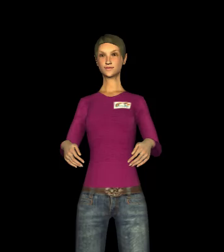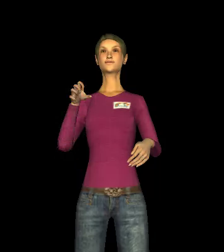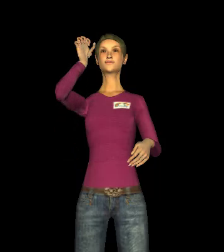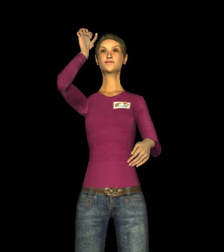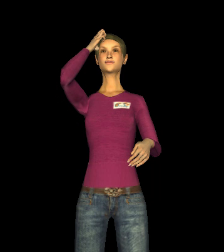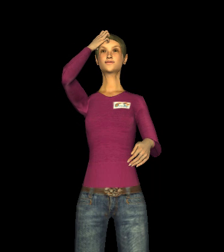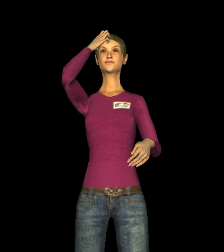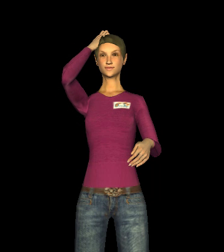أوت